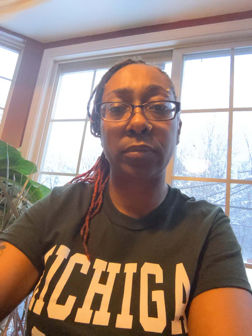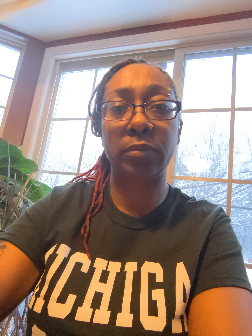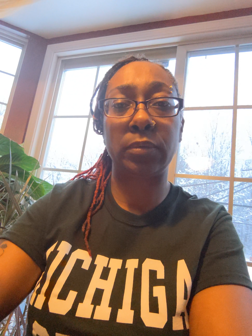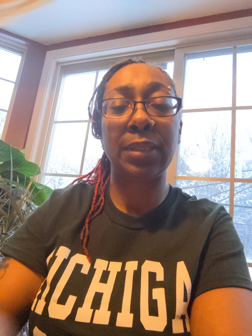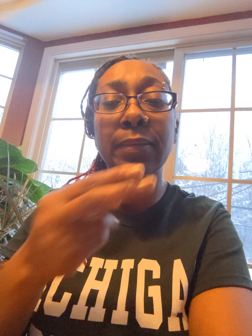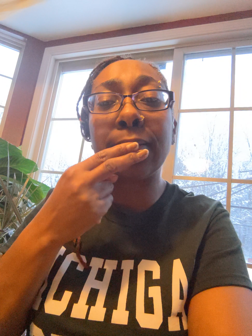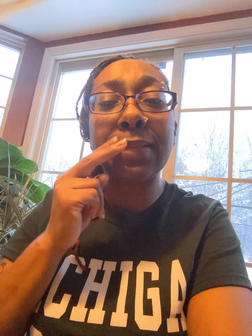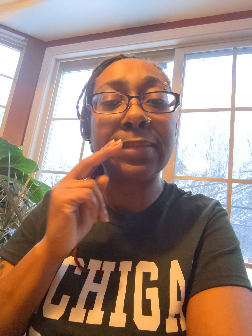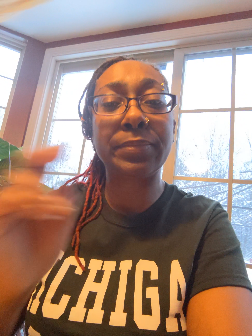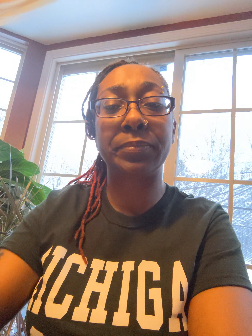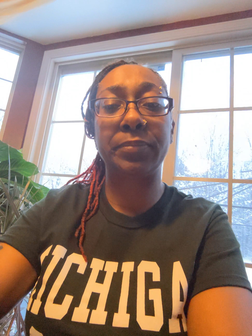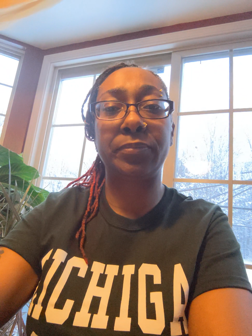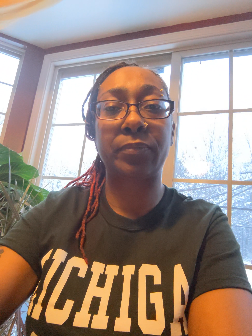kiss